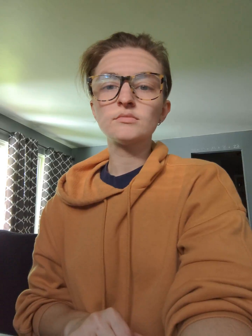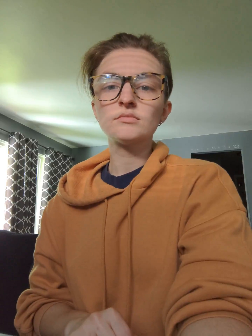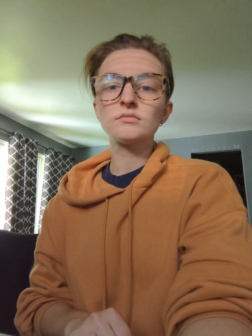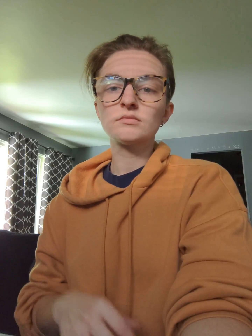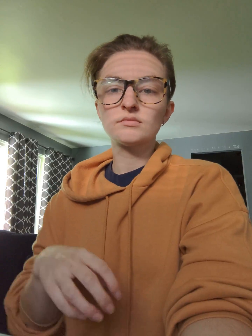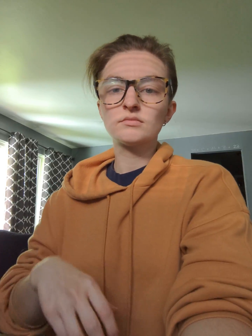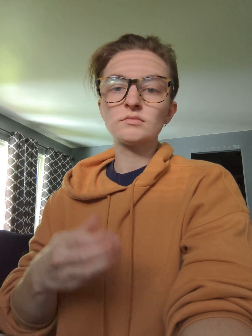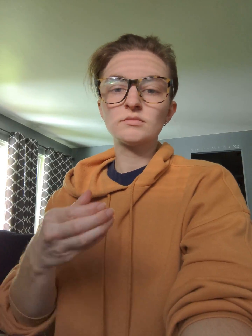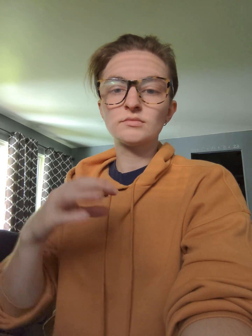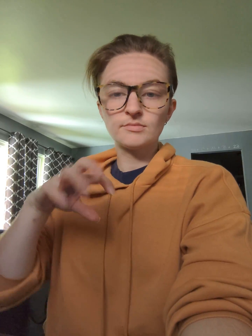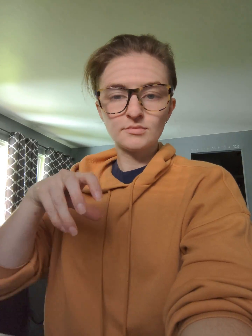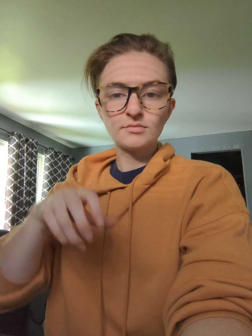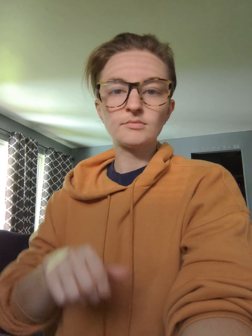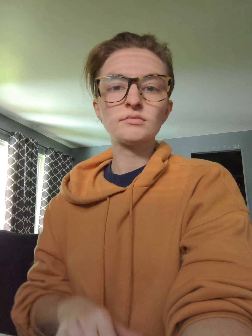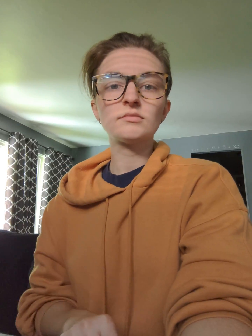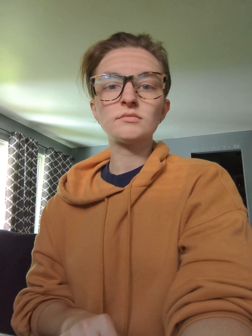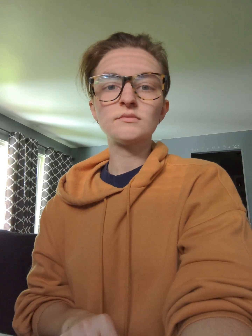jar